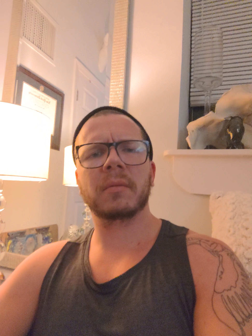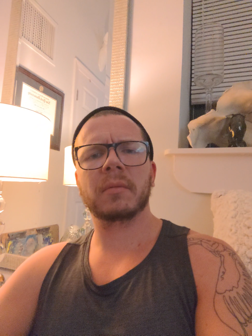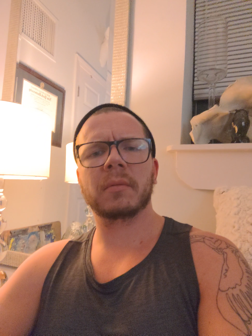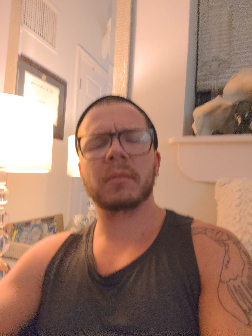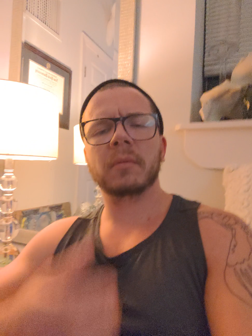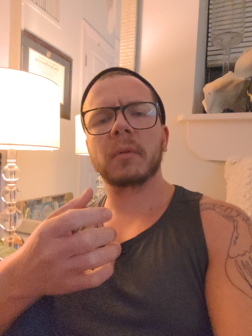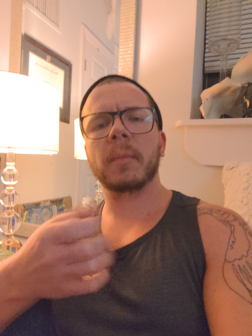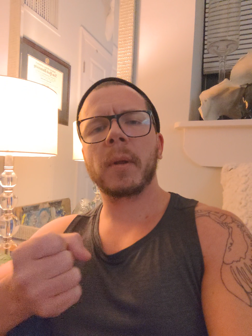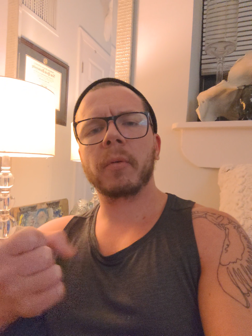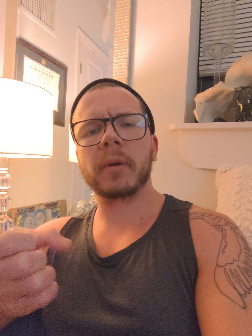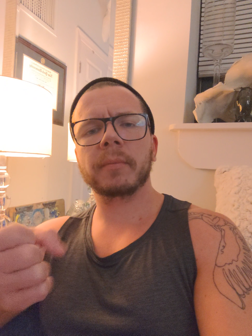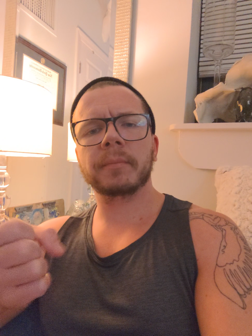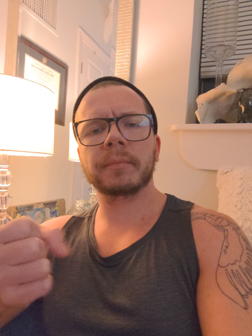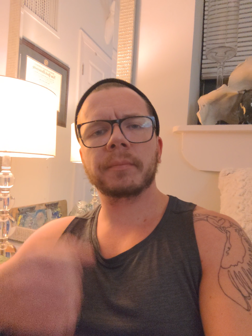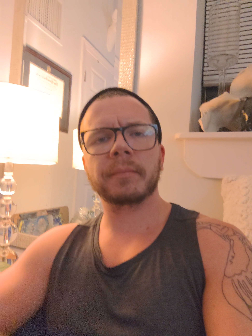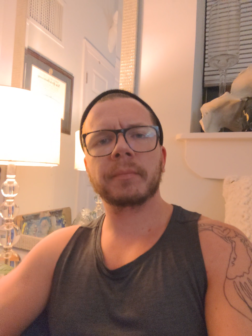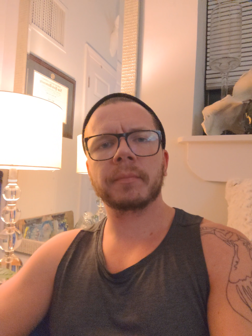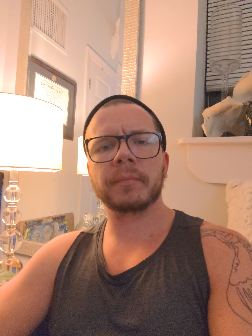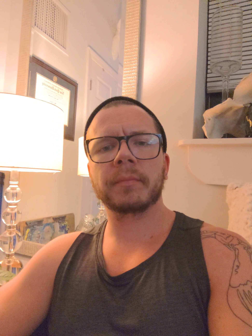milk